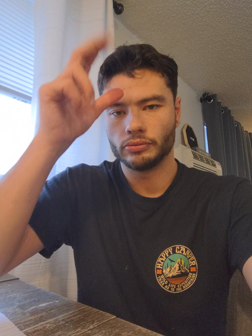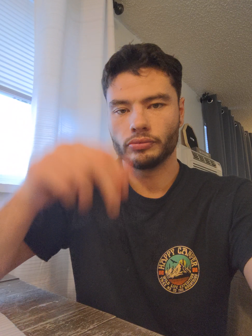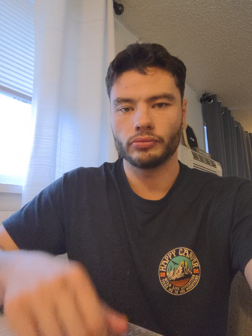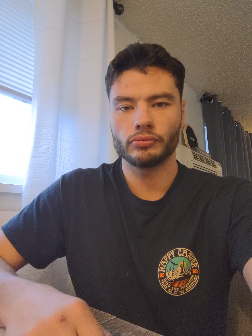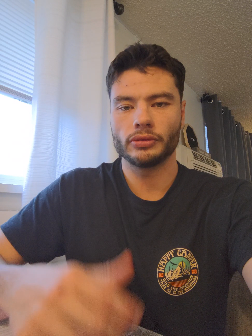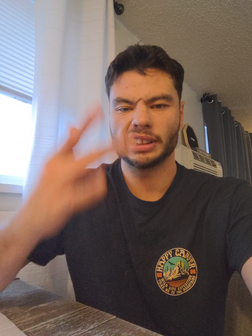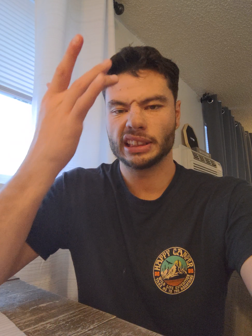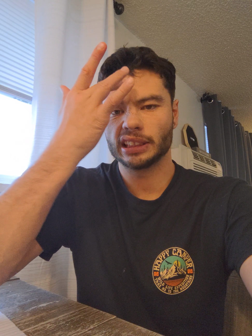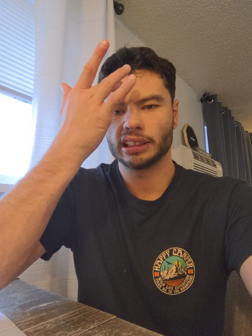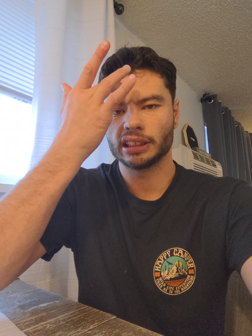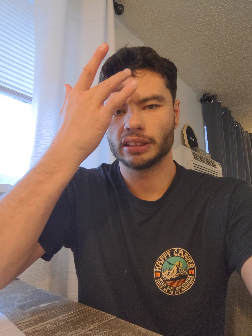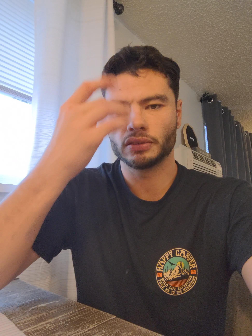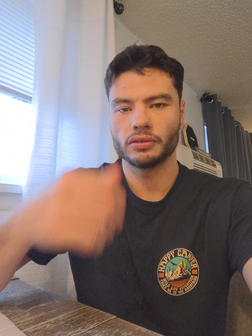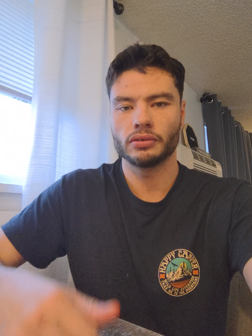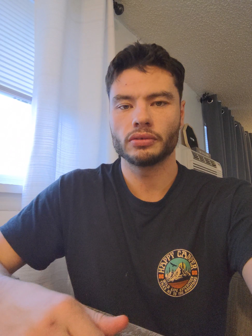sick